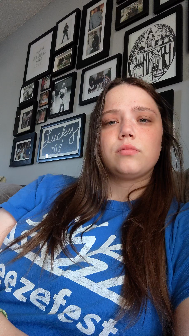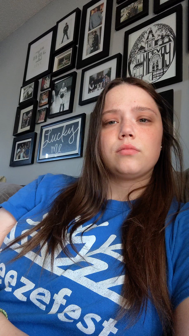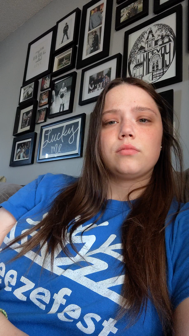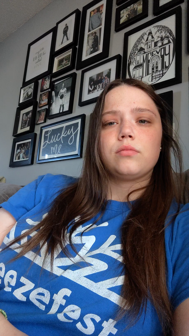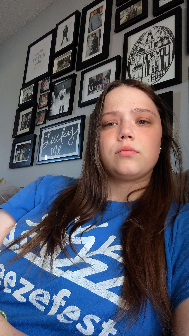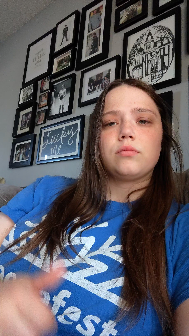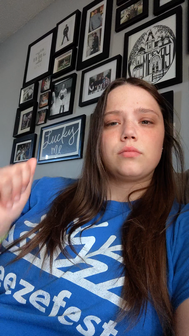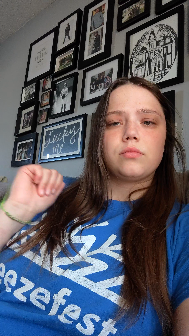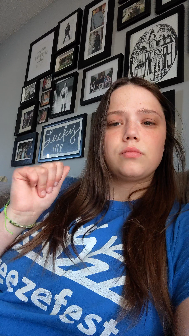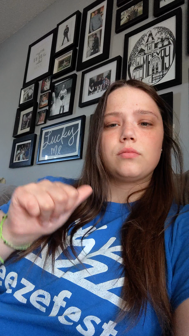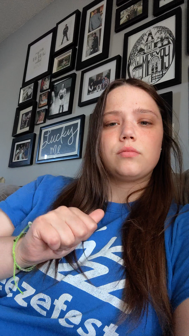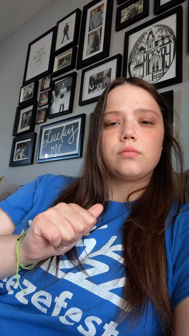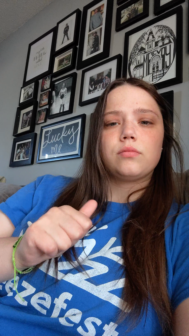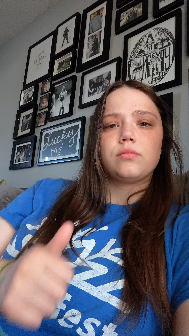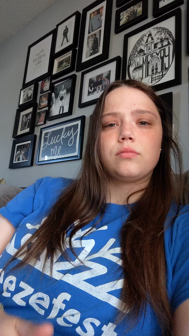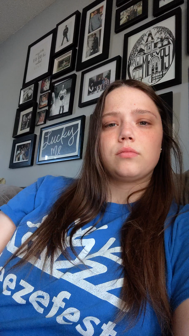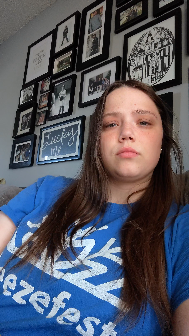coats